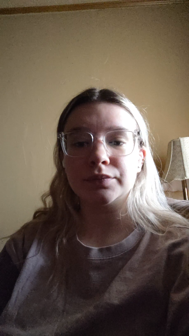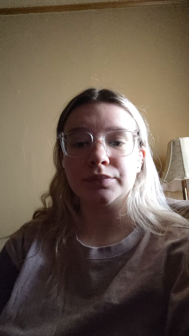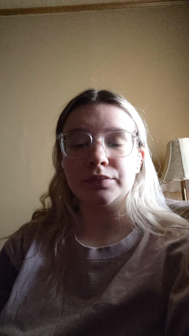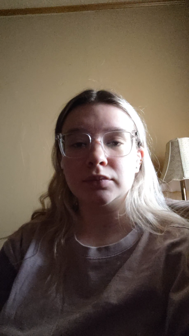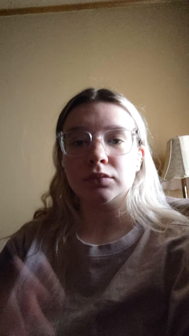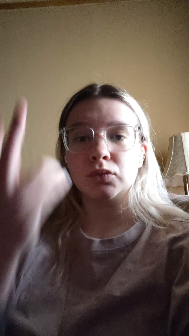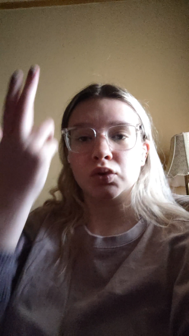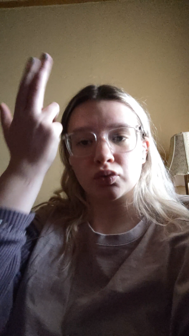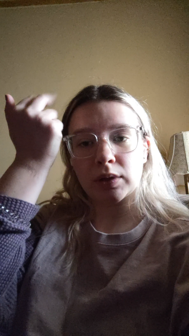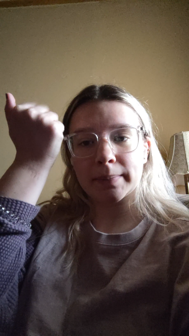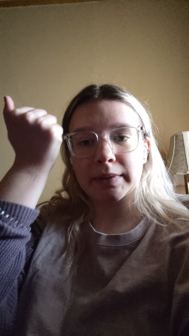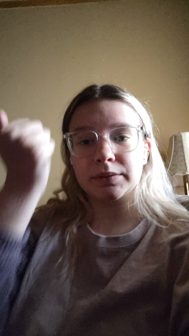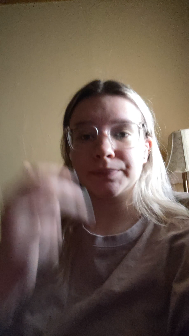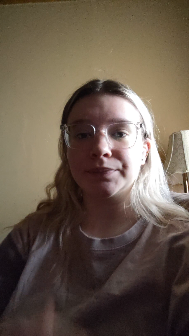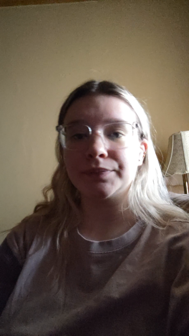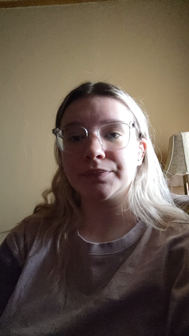rabbit